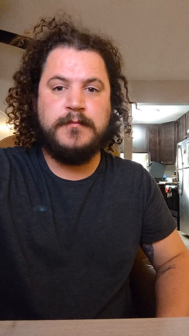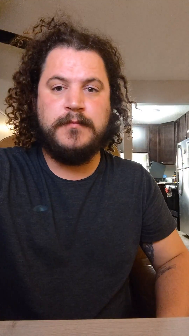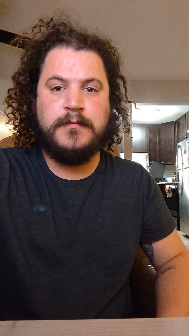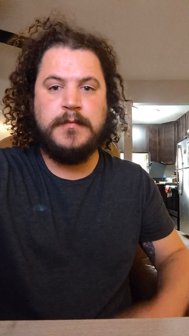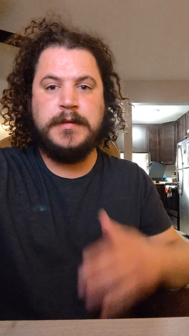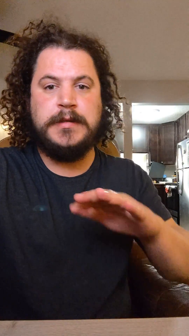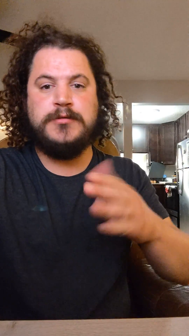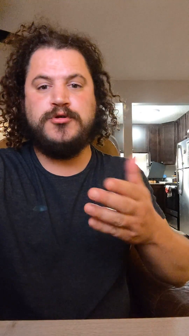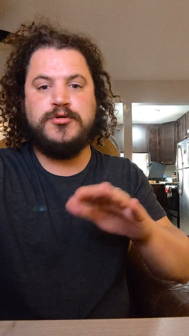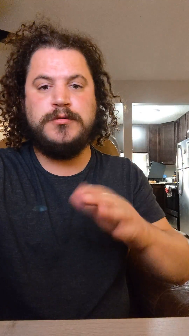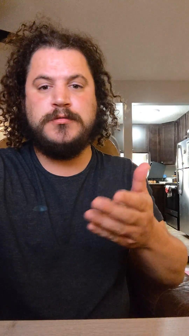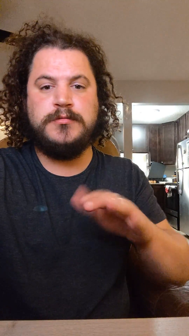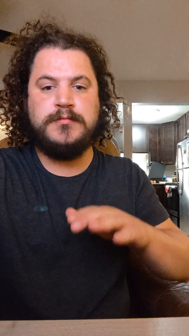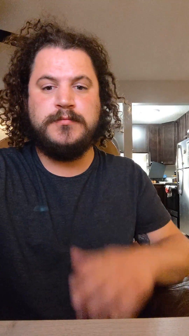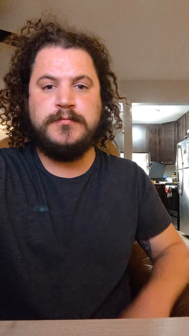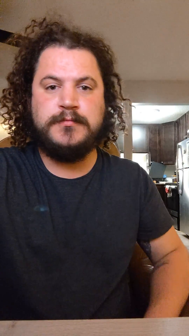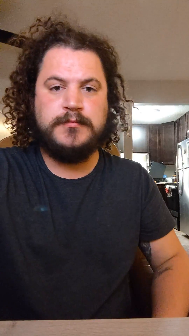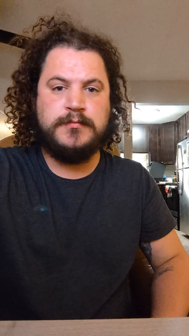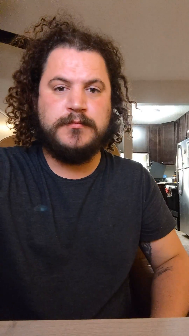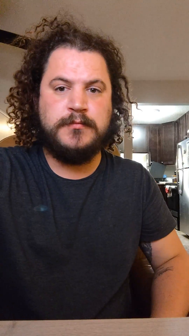kitchen